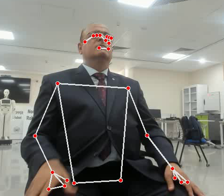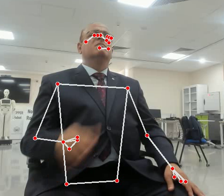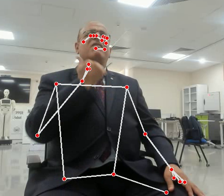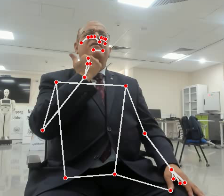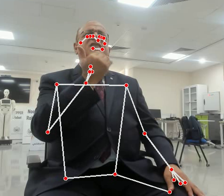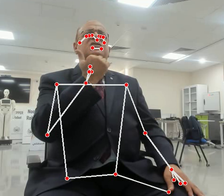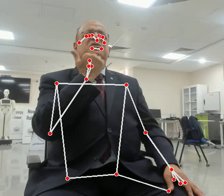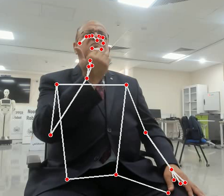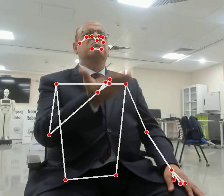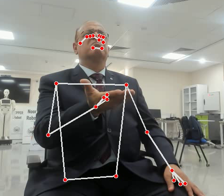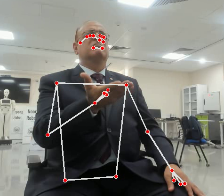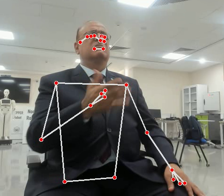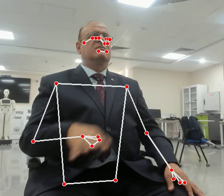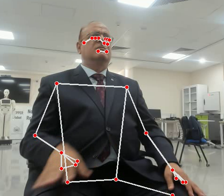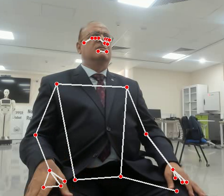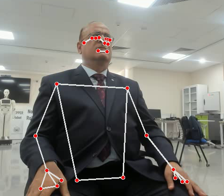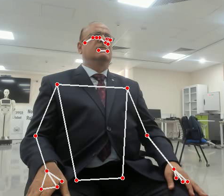mafish